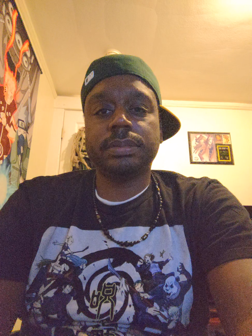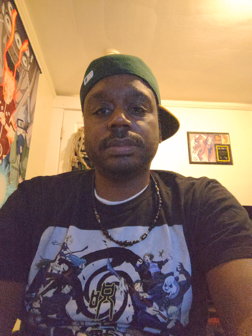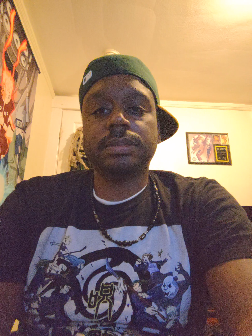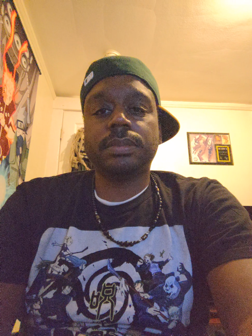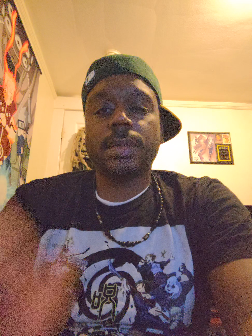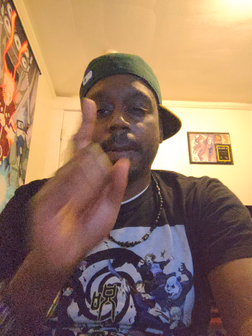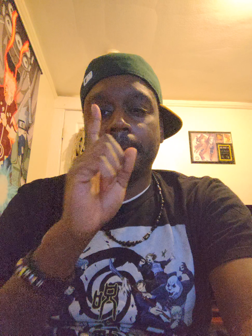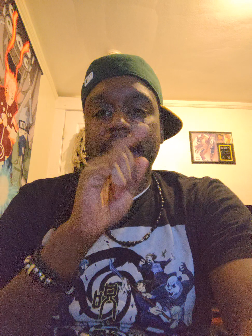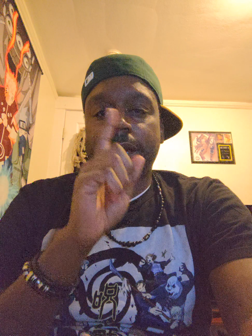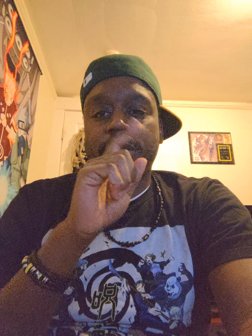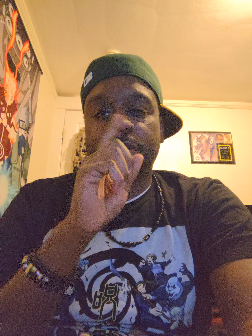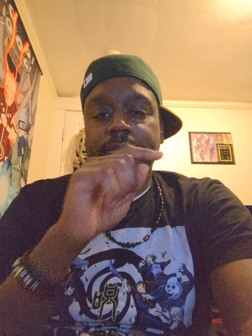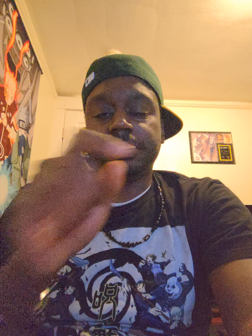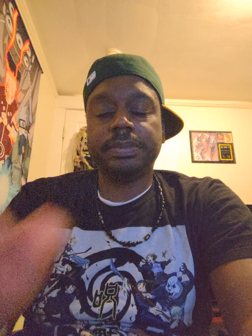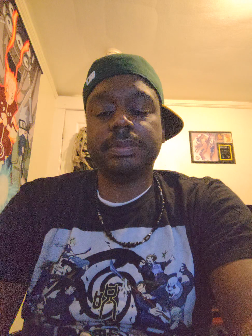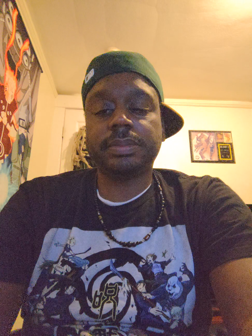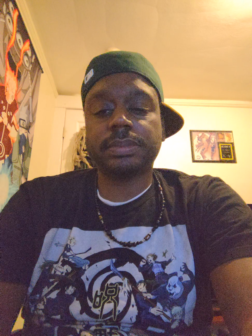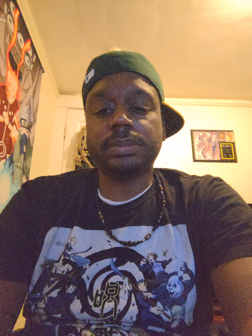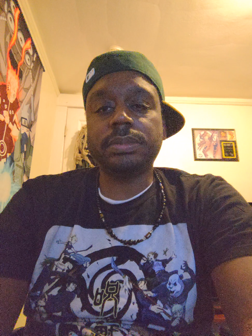mouse